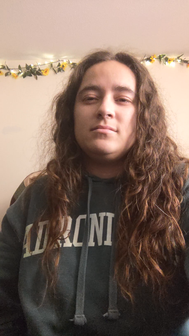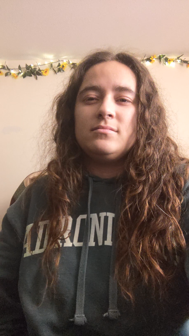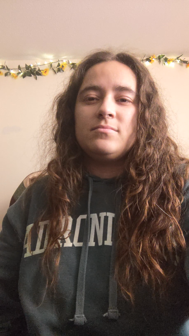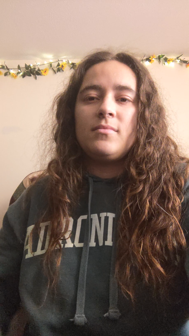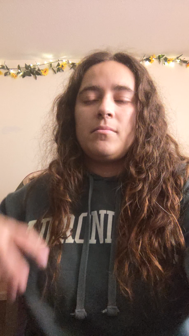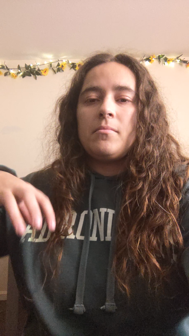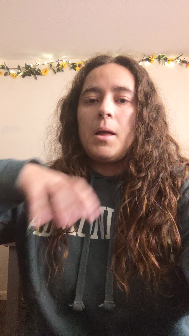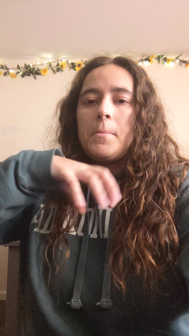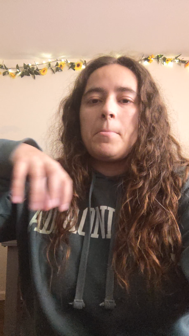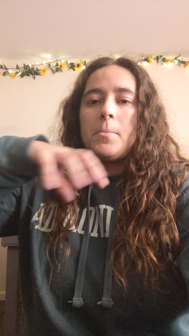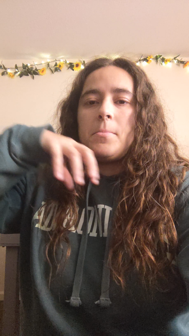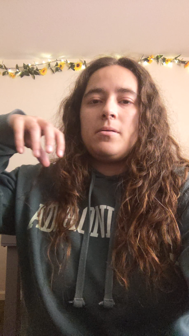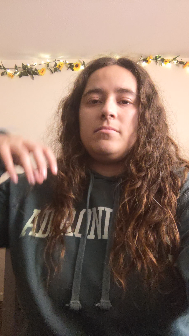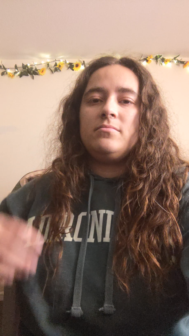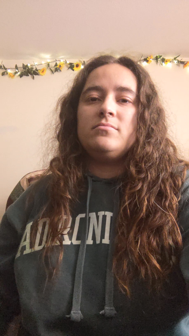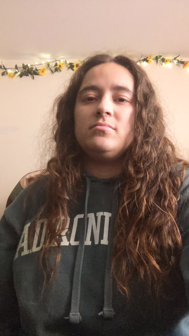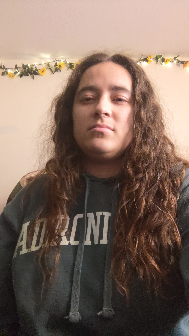block